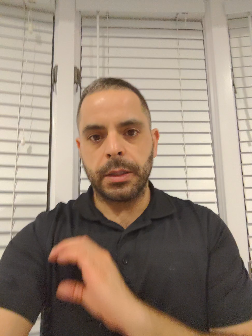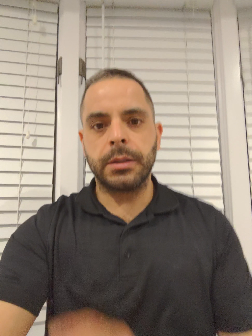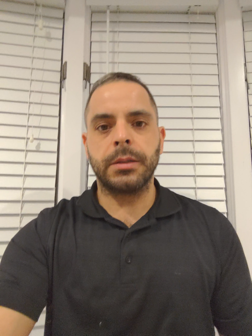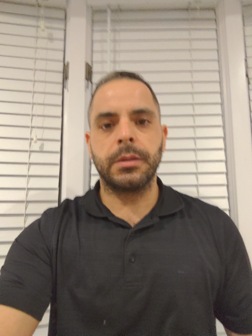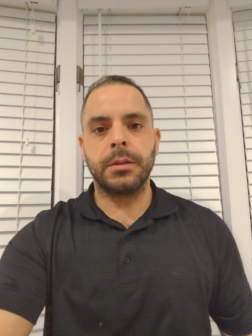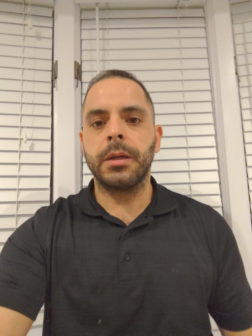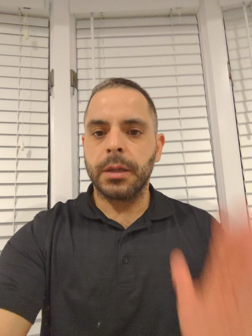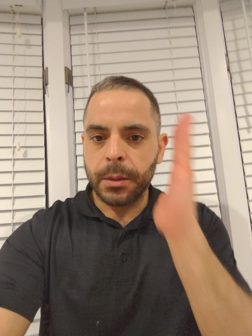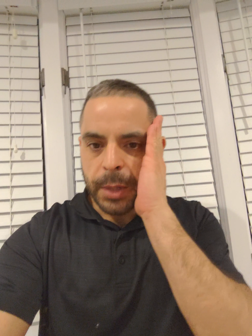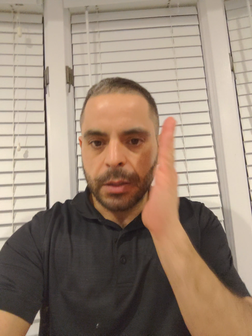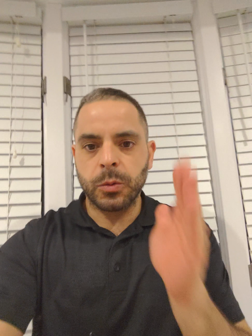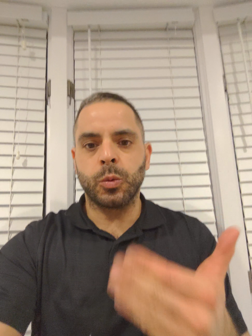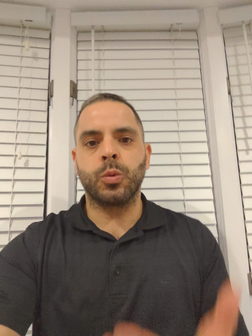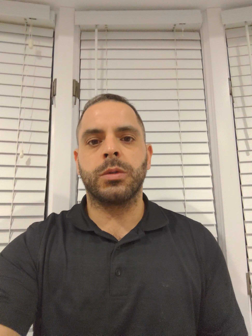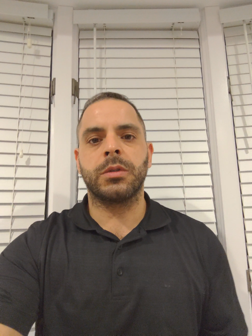bedroom